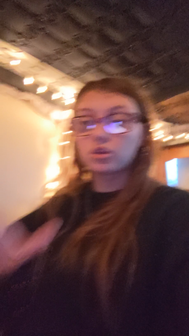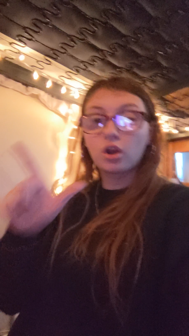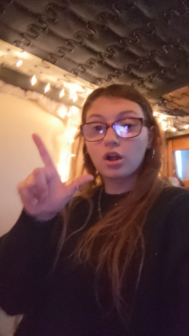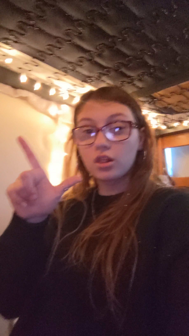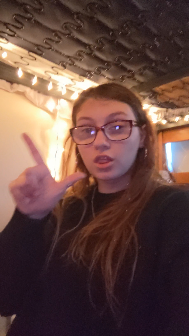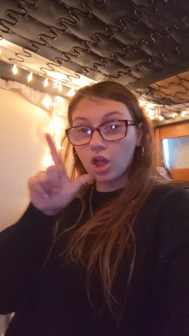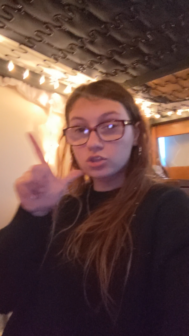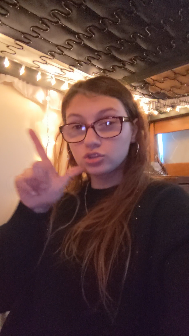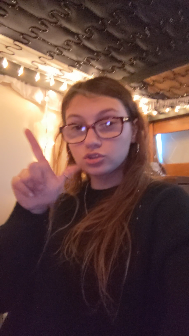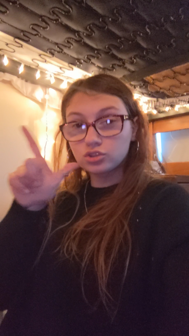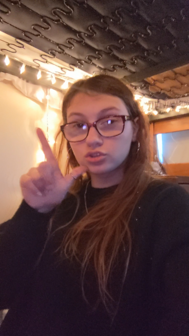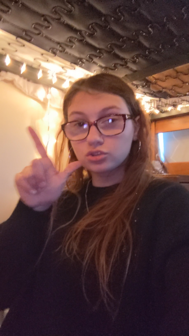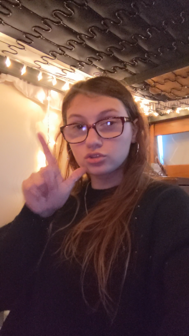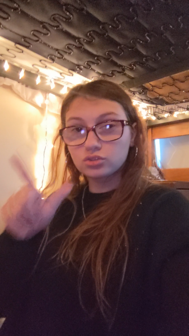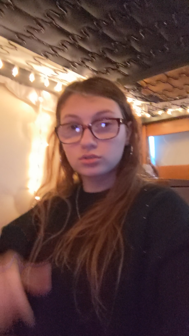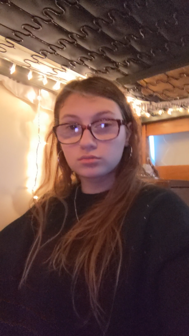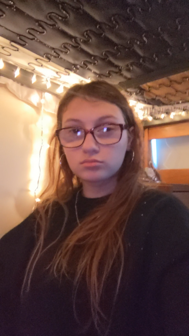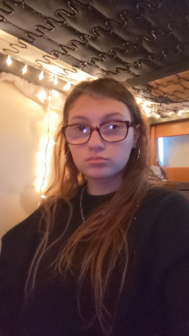lunch